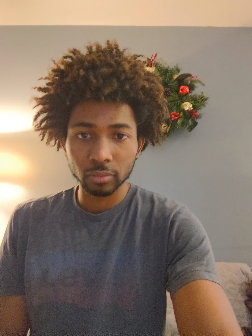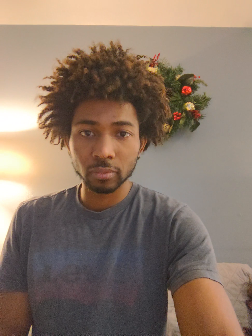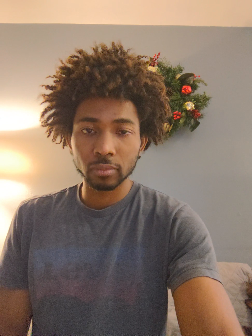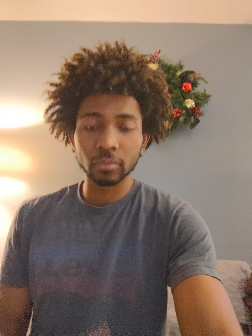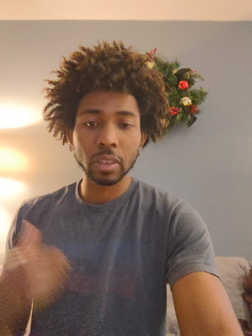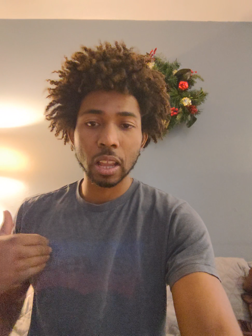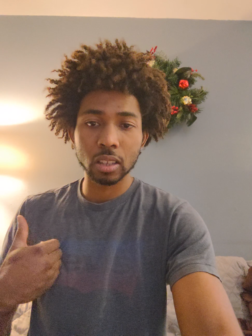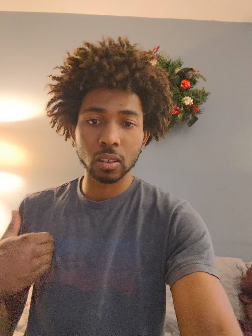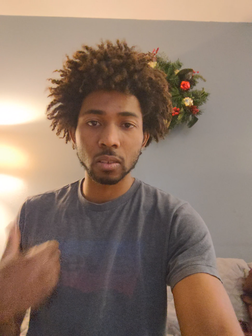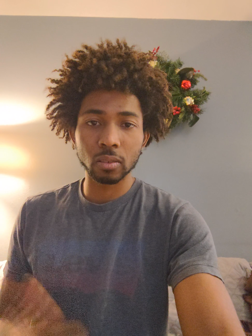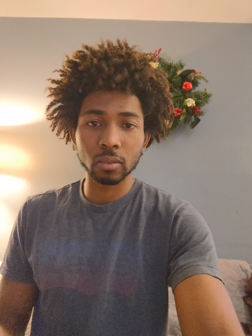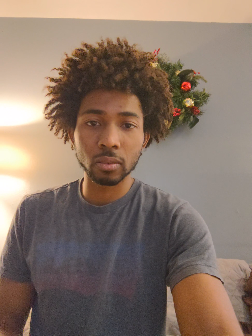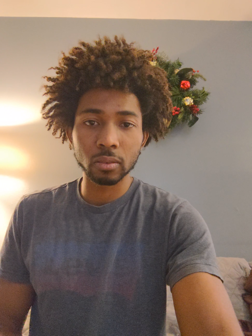animal